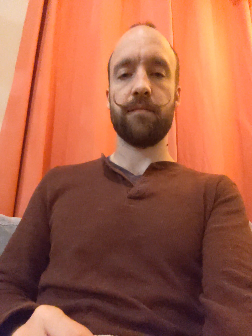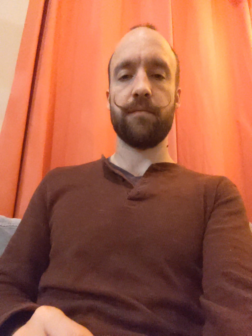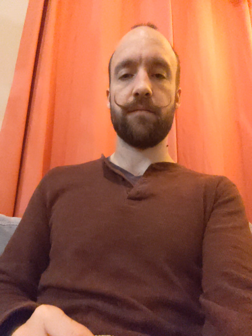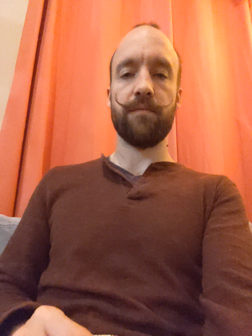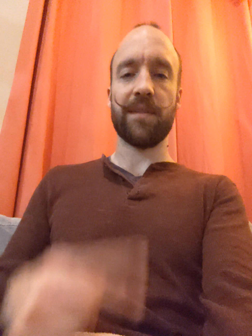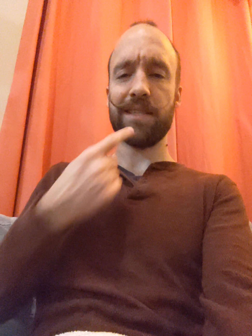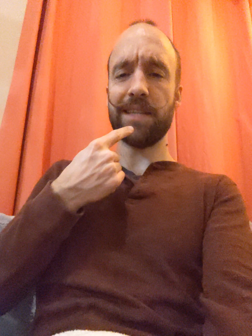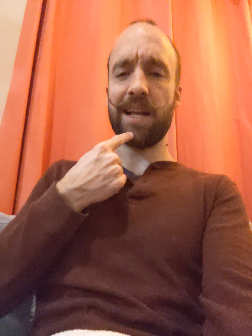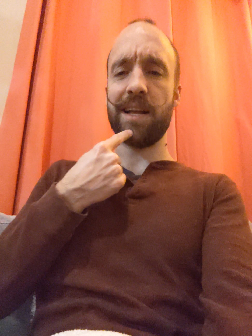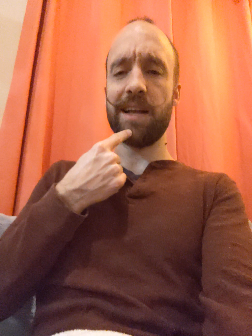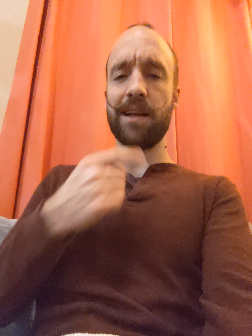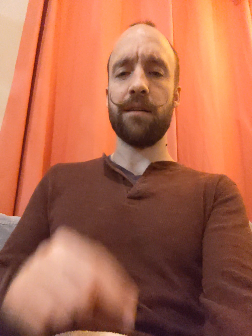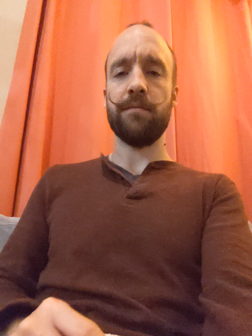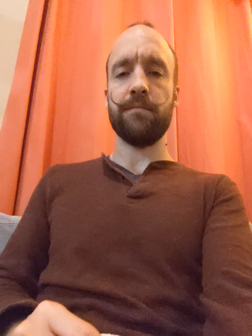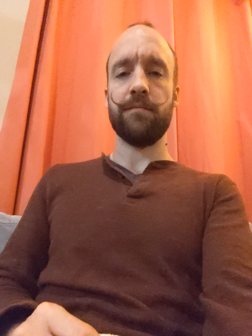say